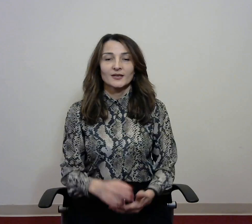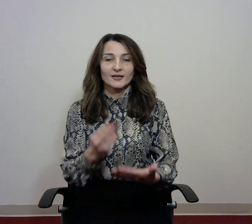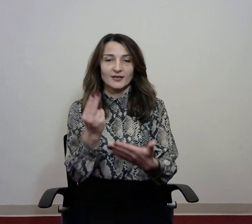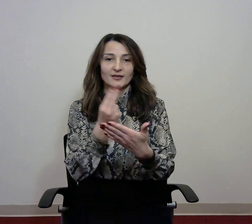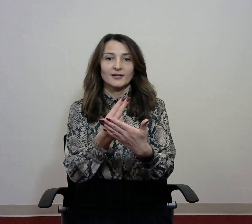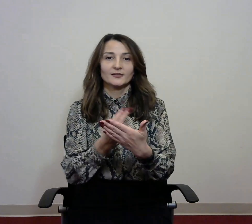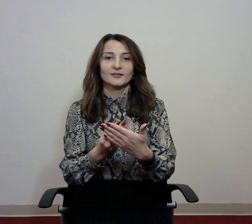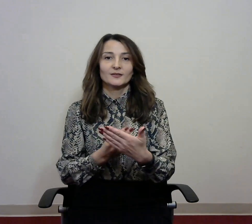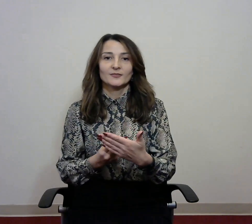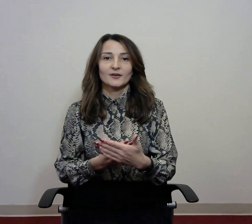rəsim